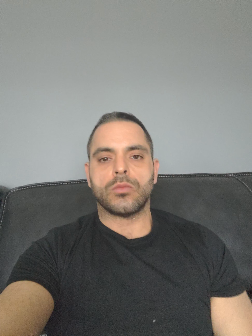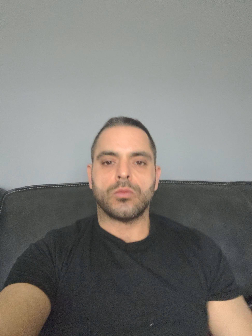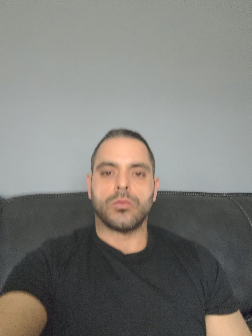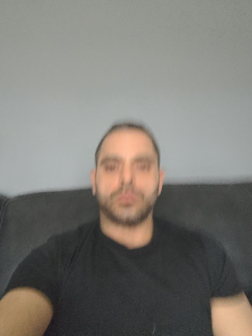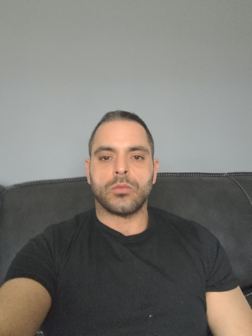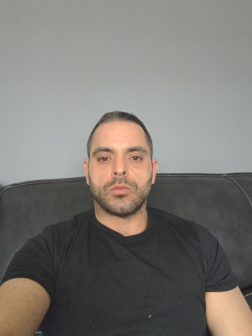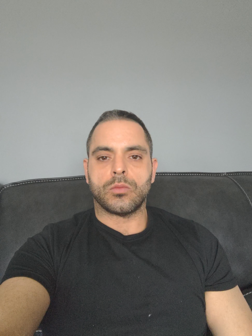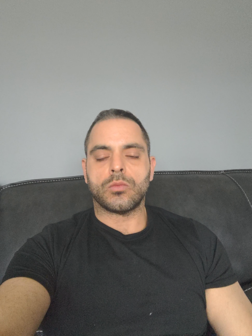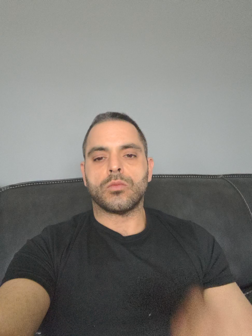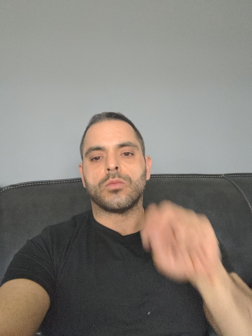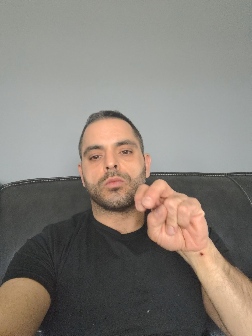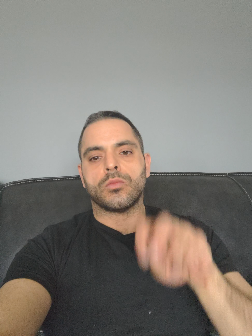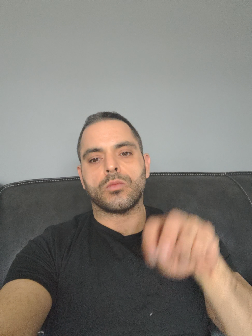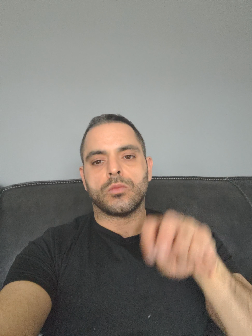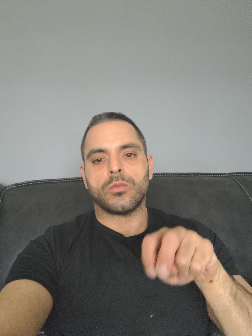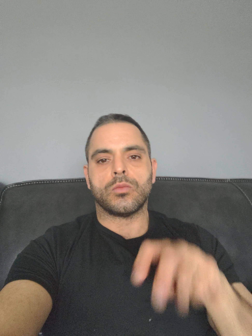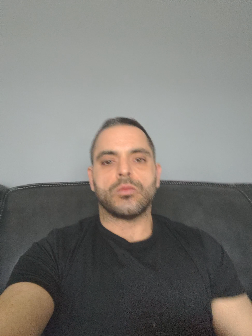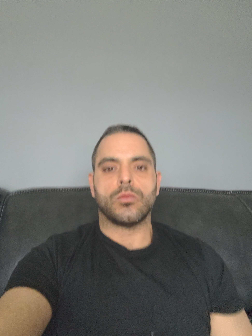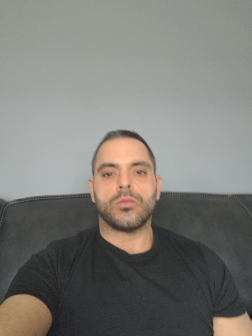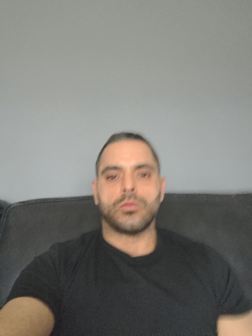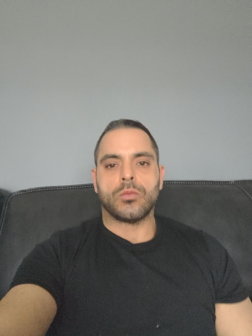chair